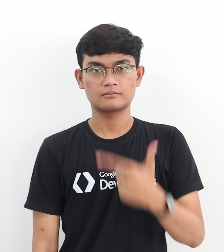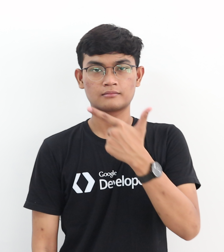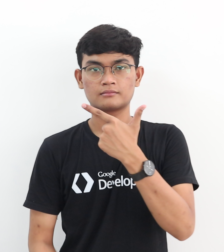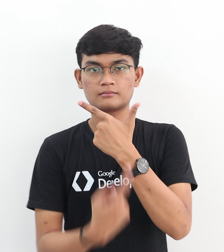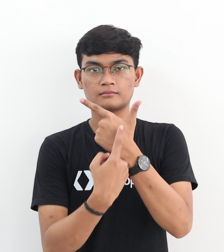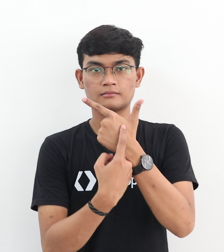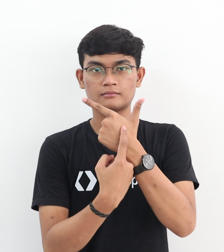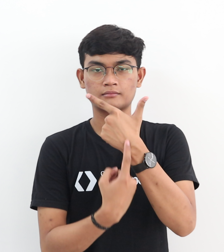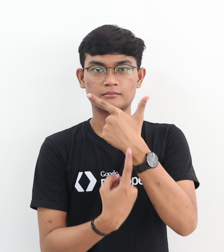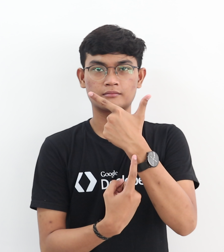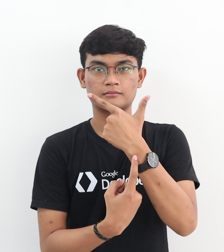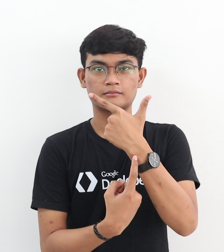Y